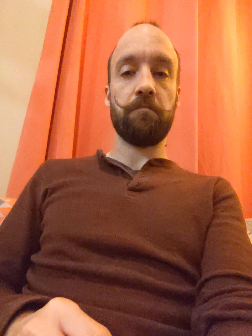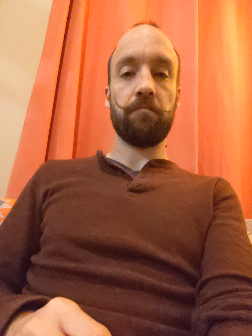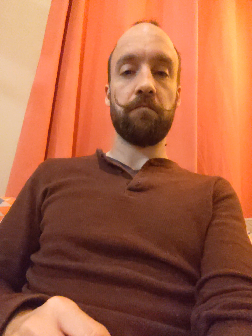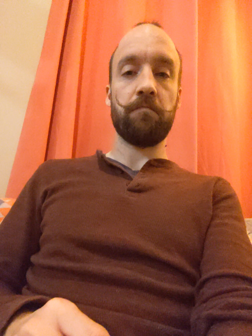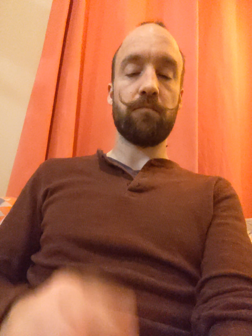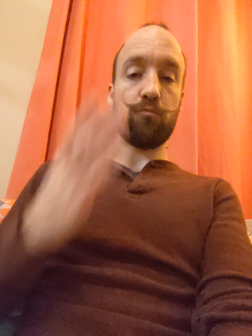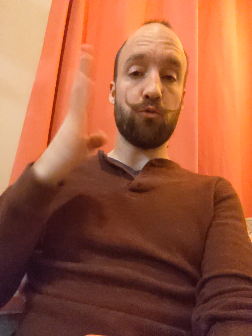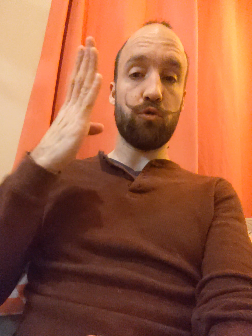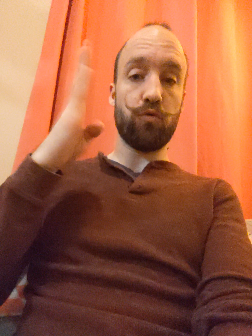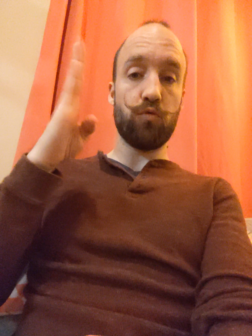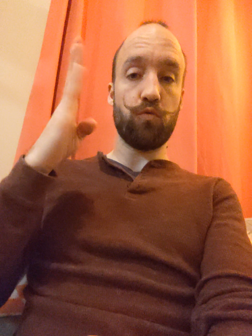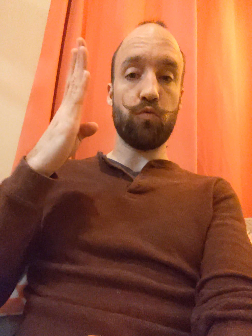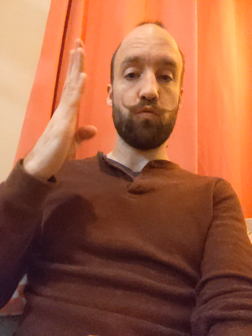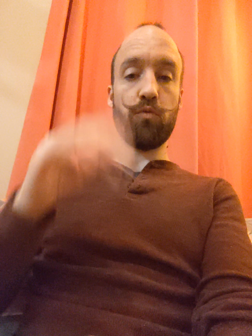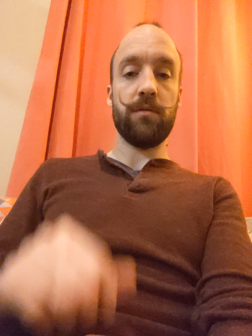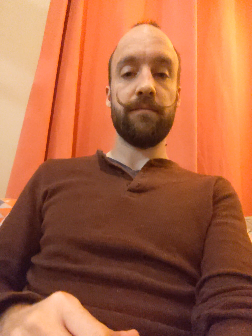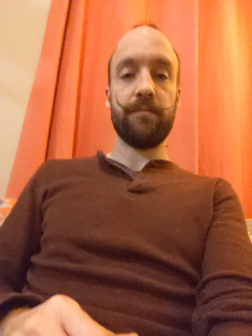blue